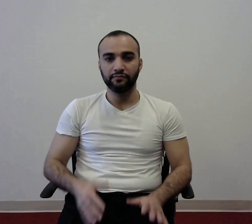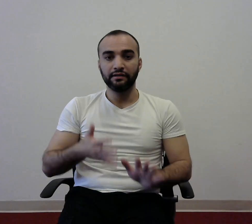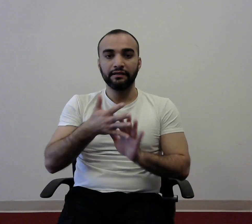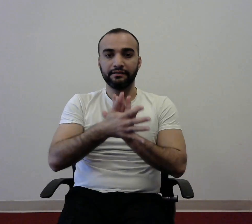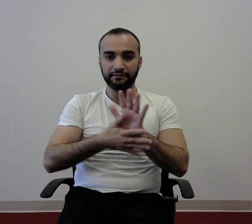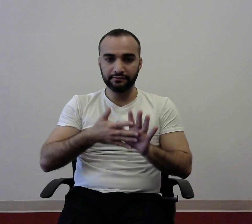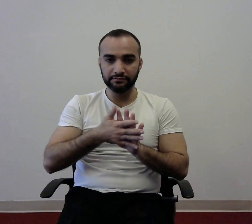işarə